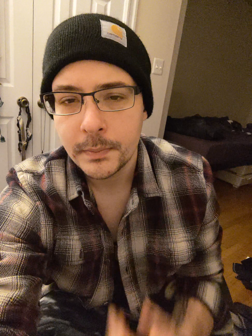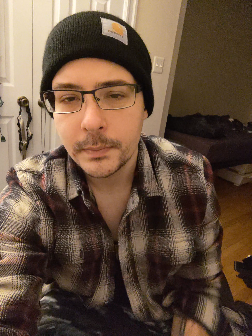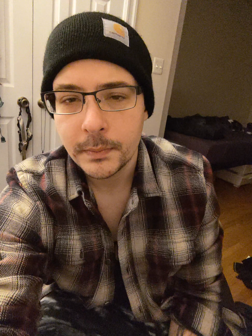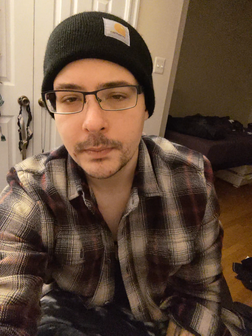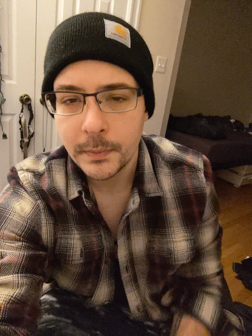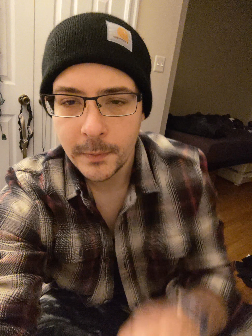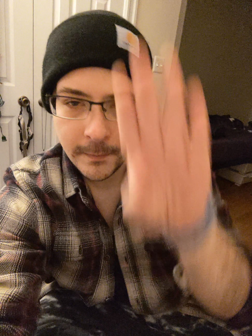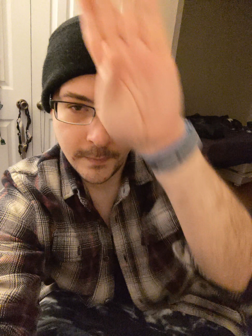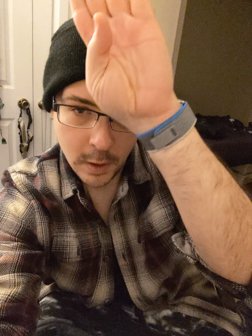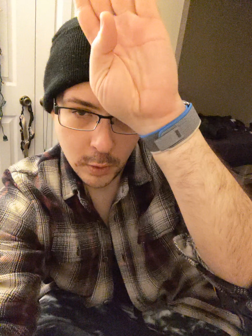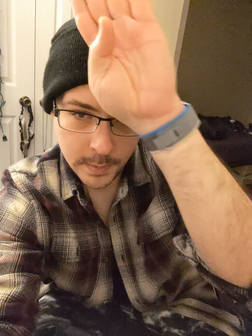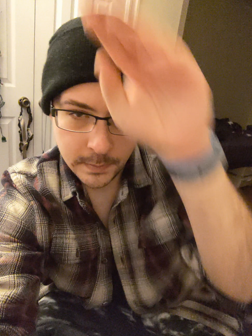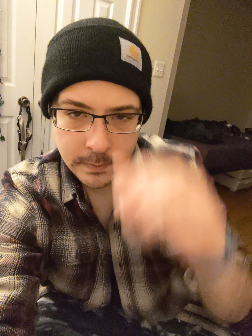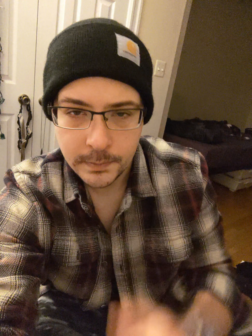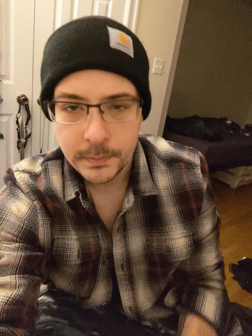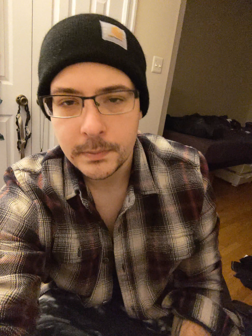fireman